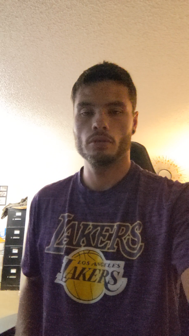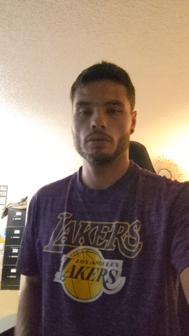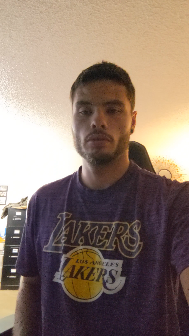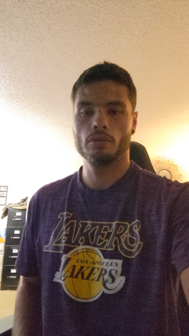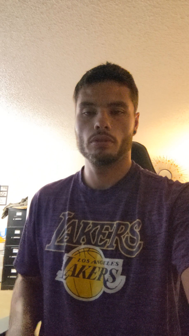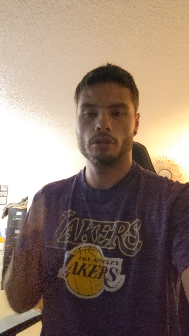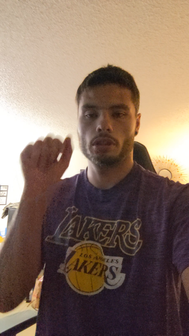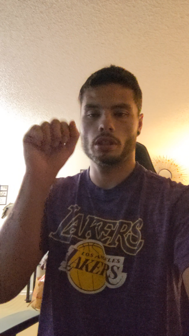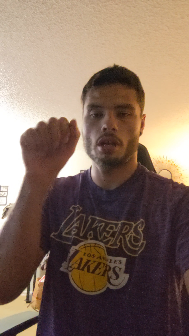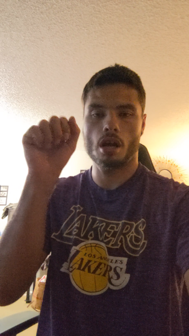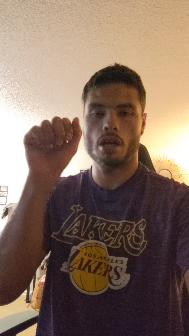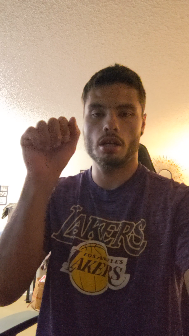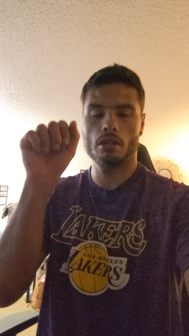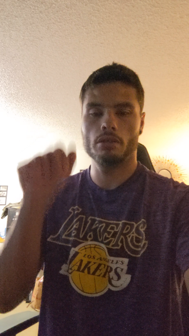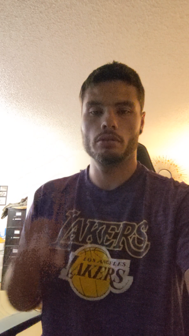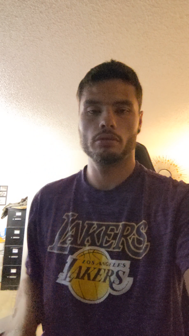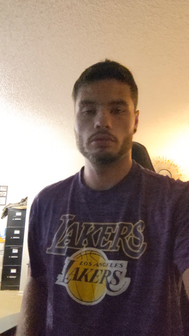knock